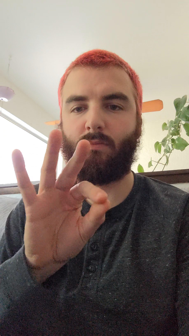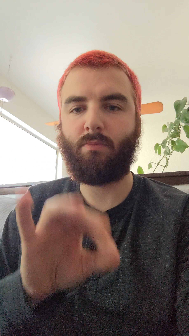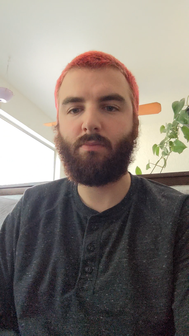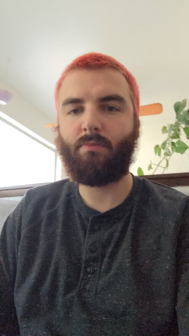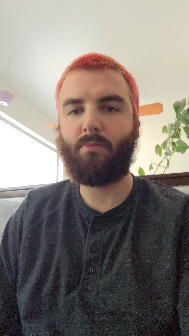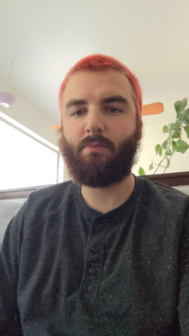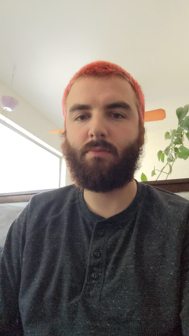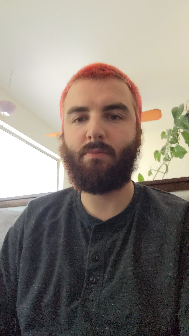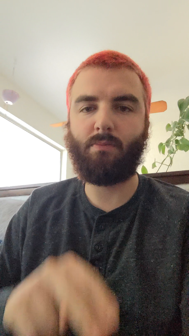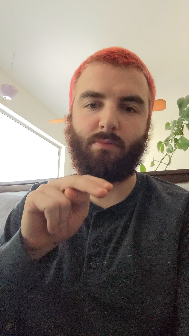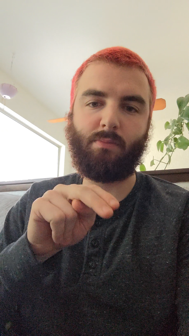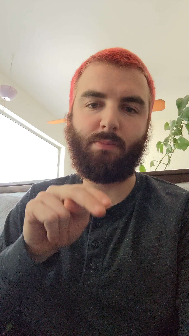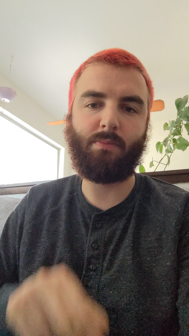nurse